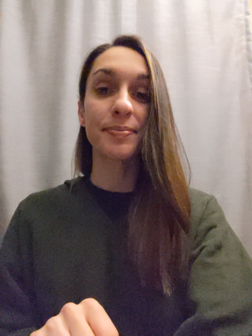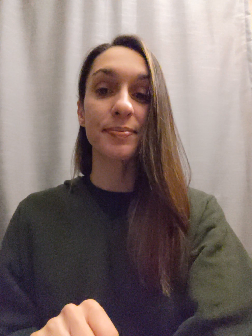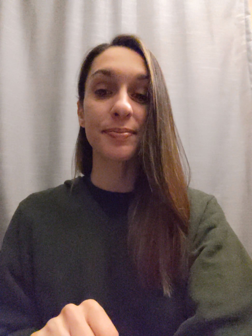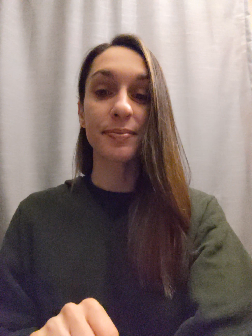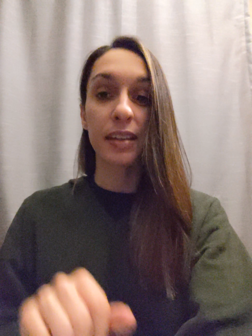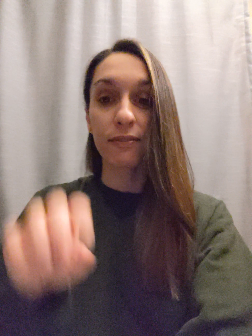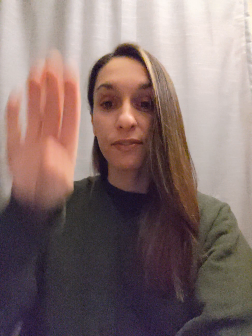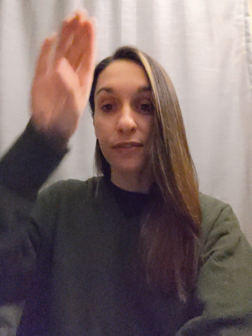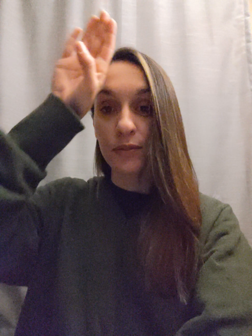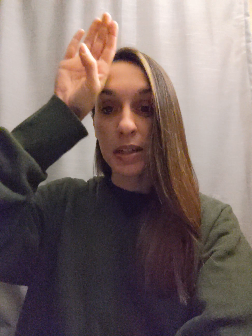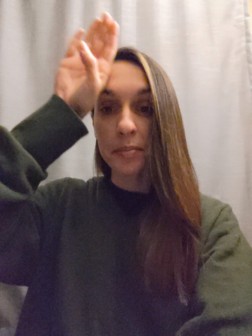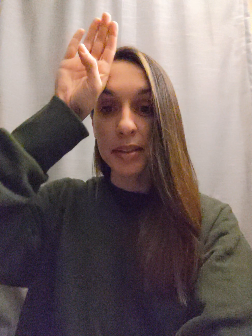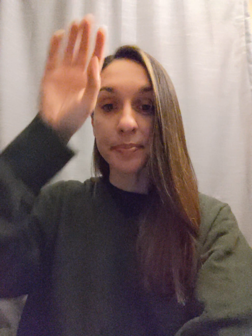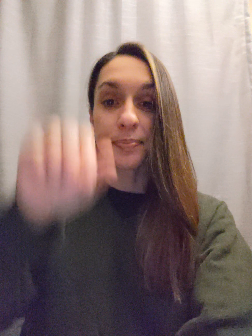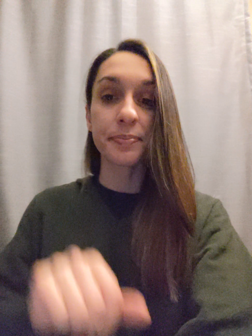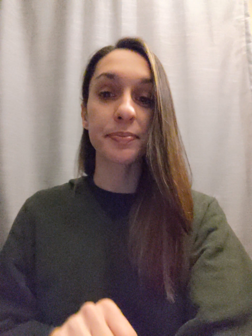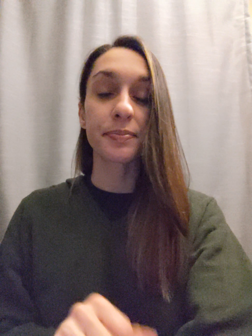fireman